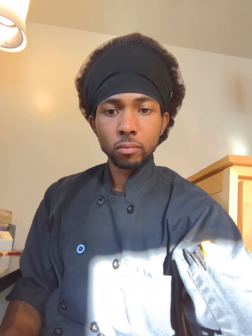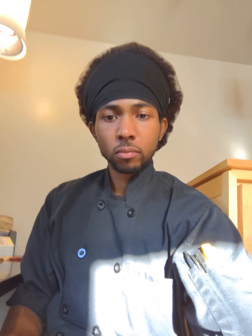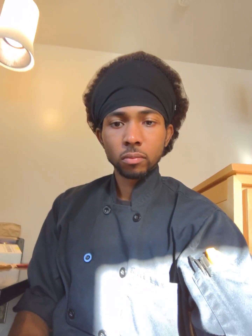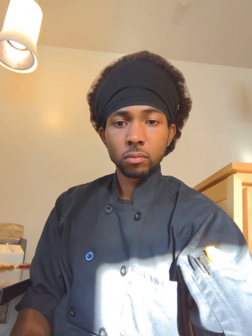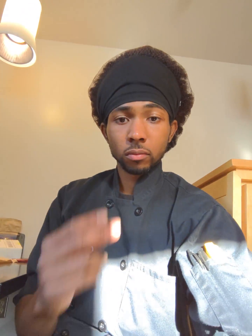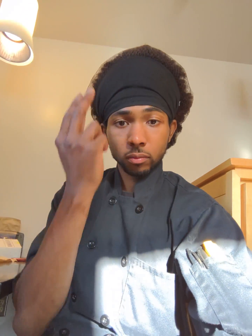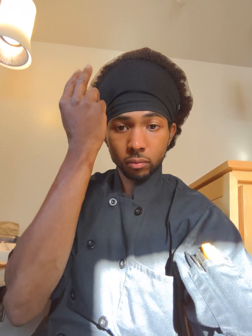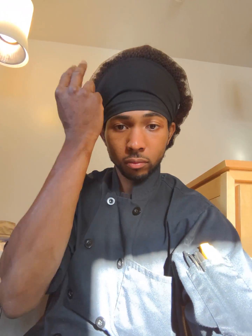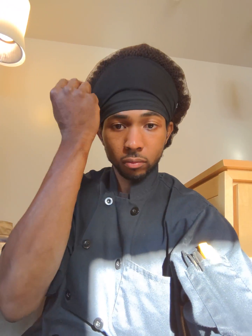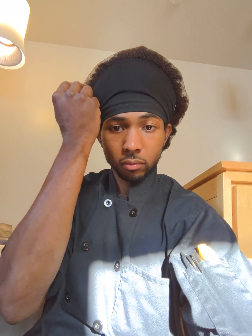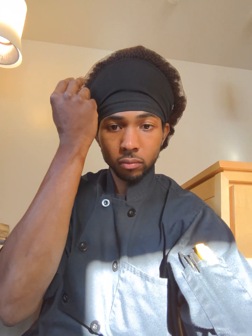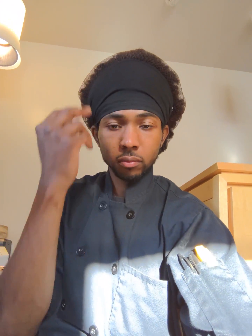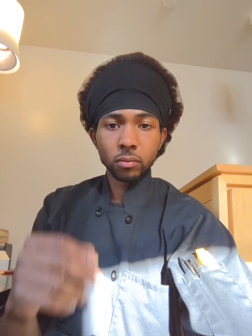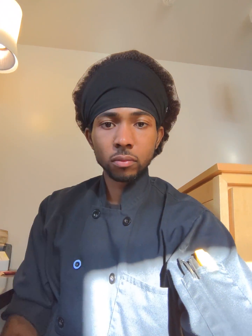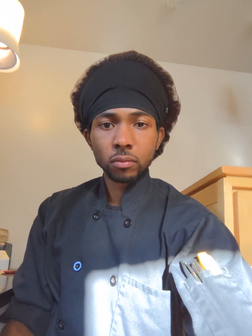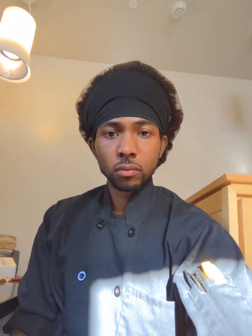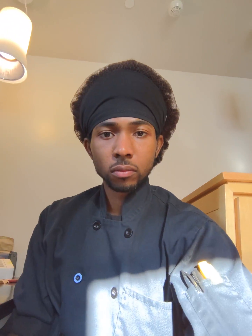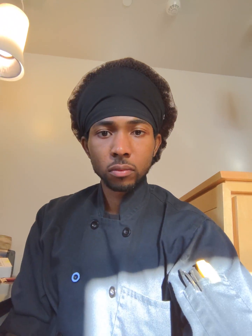bunny